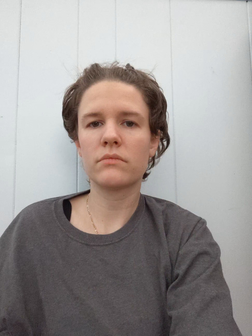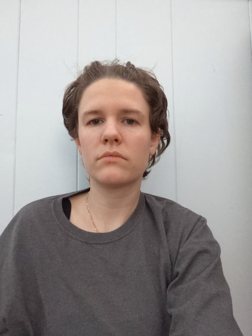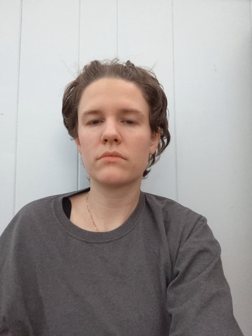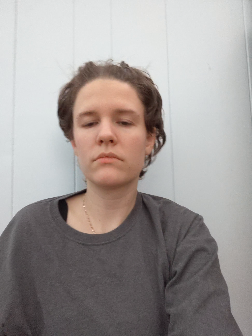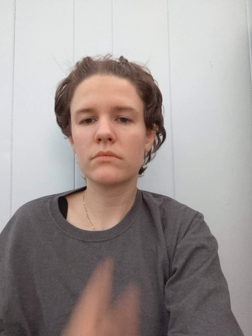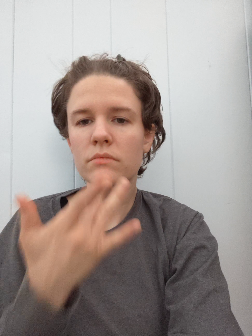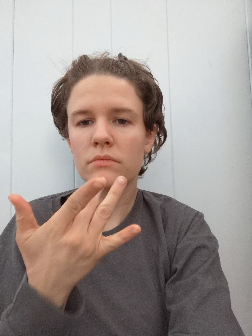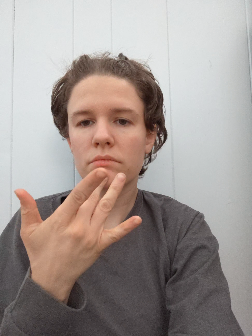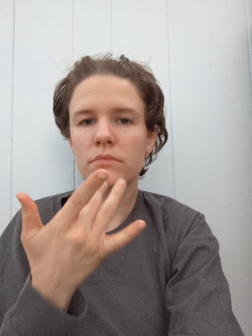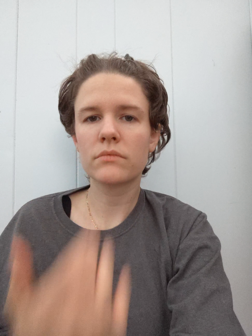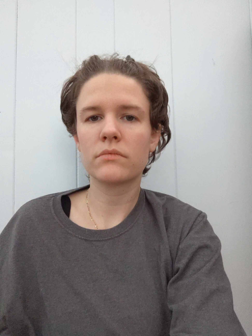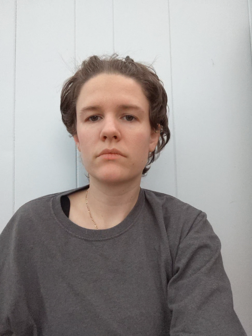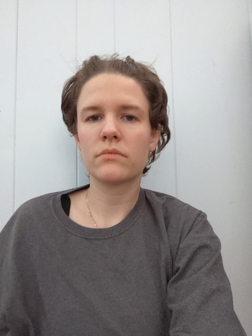taste